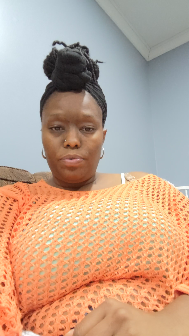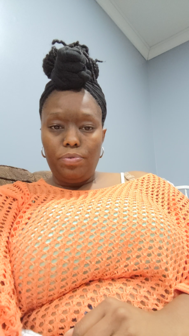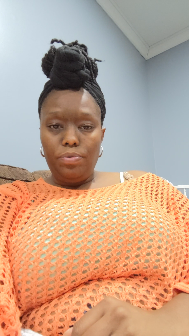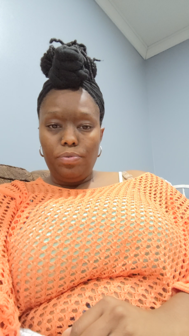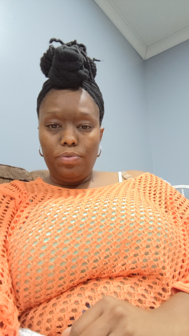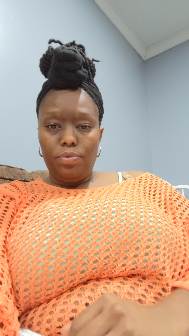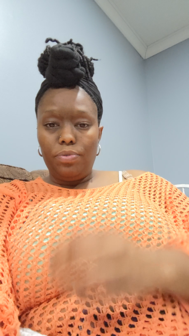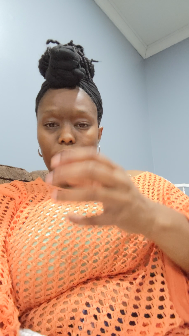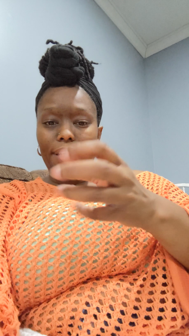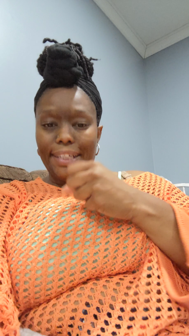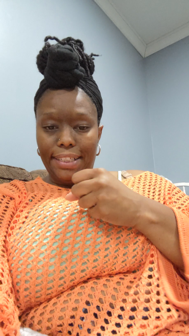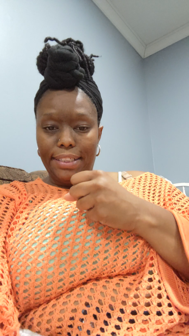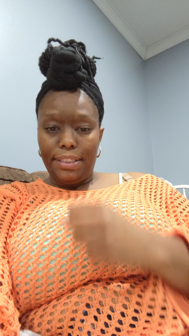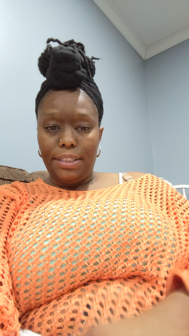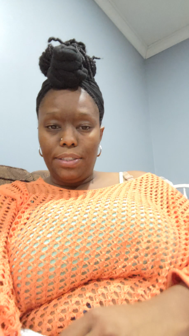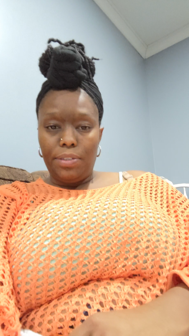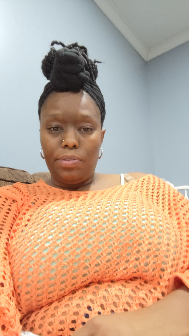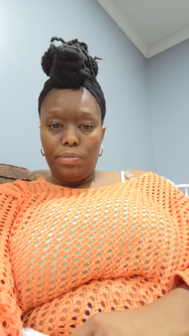get